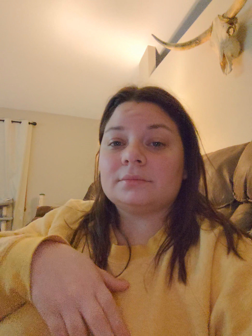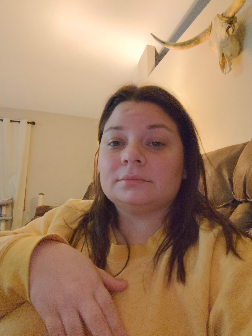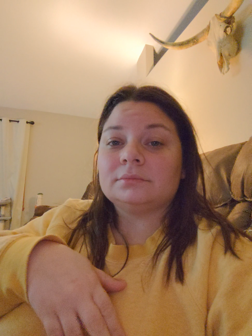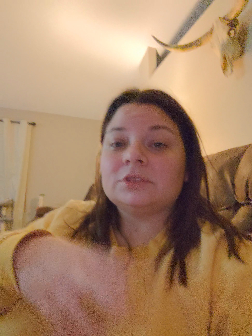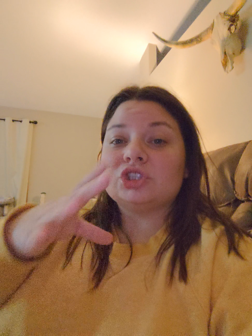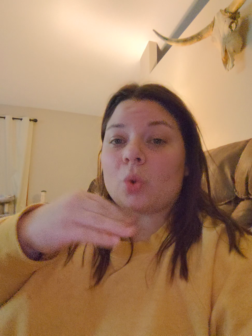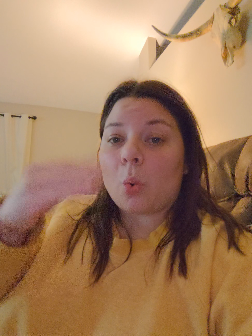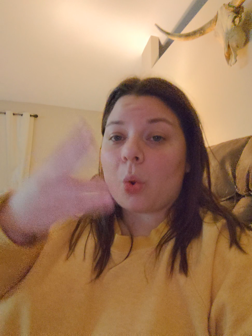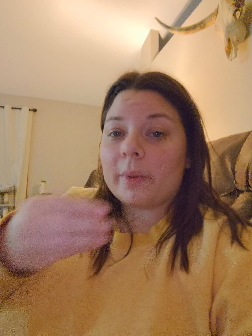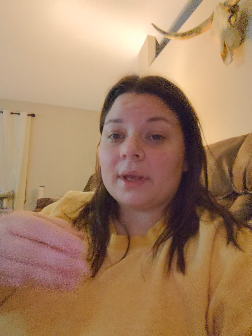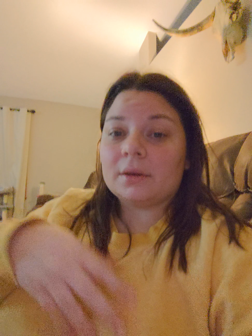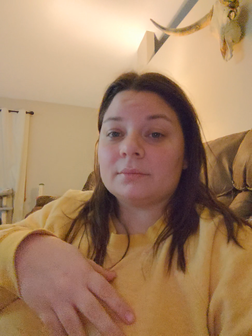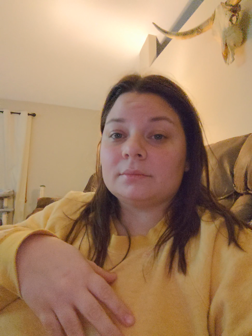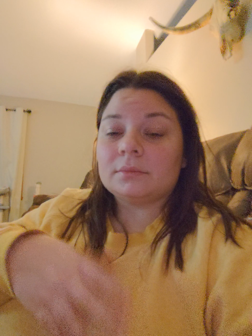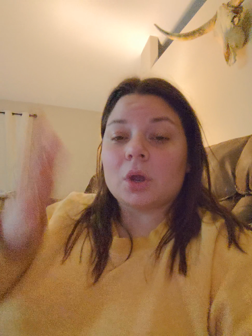story